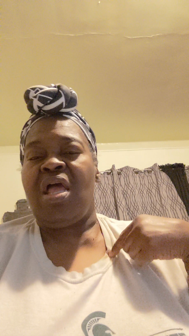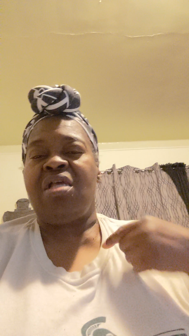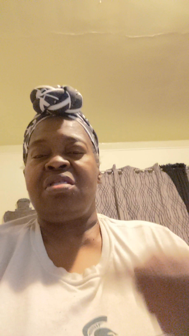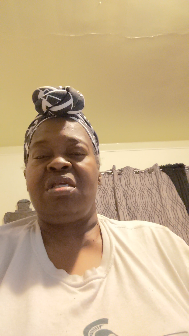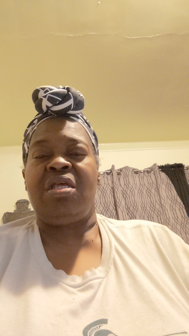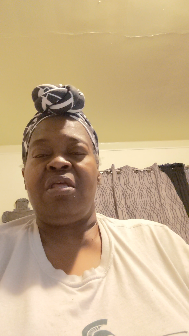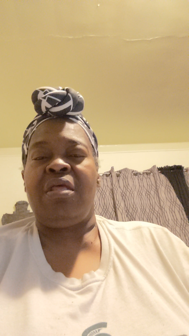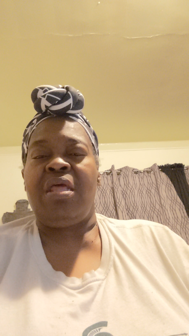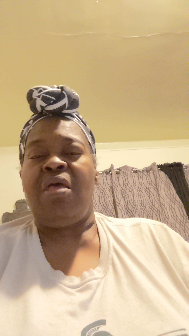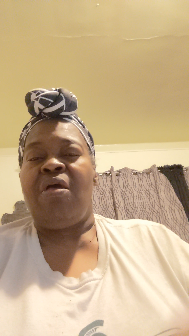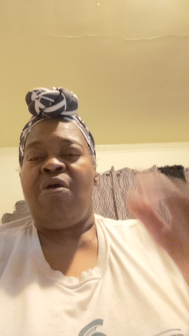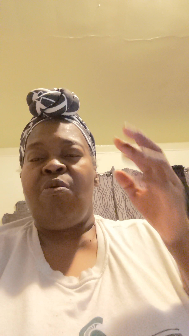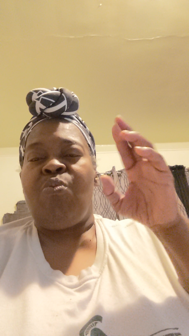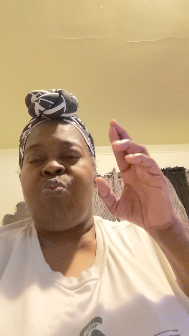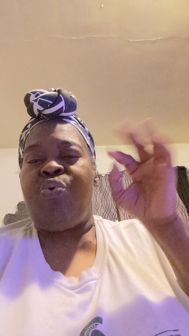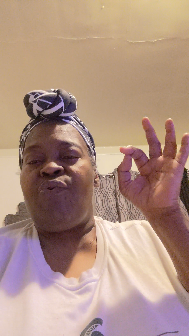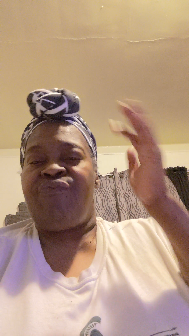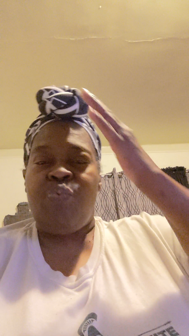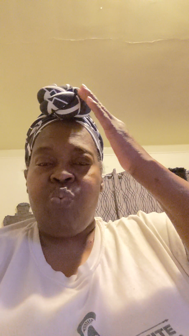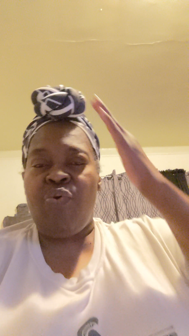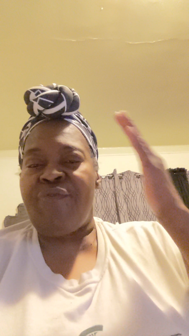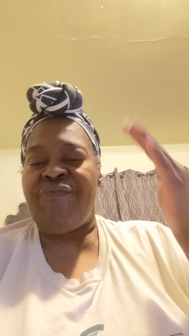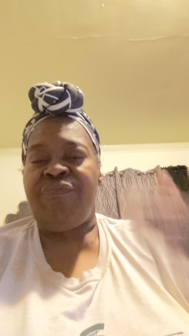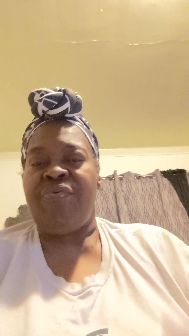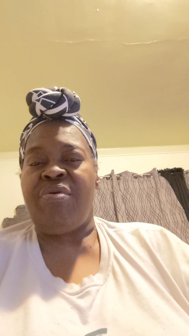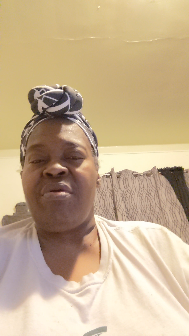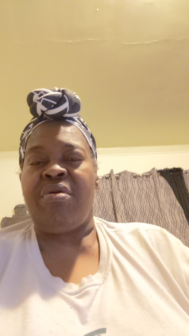roof